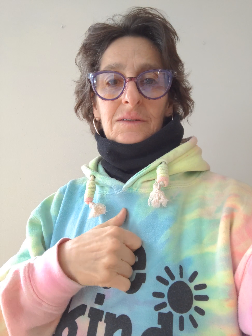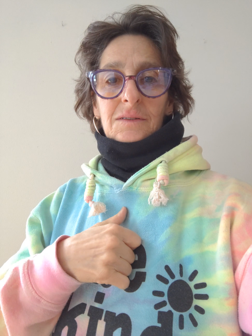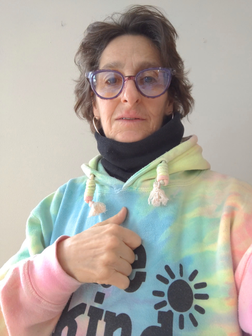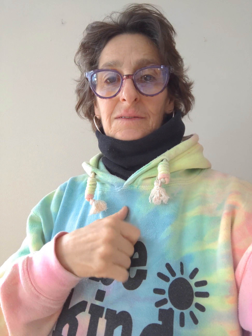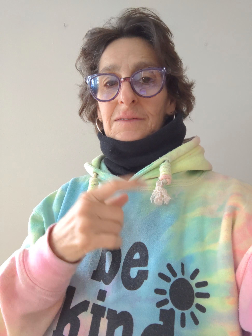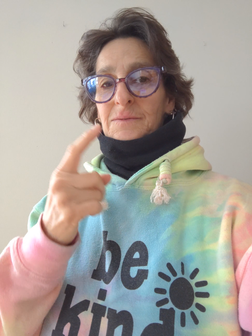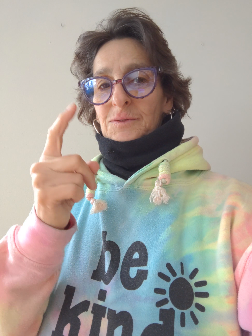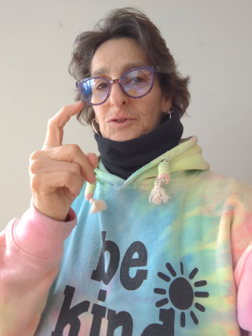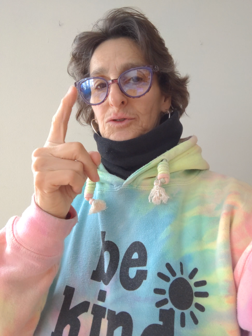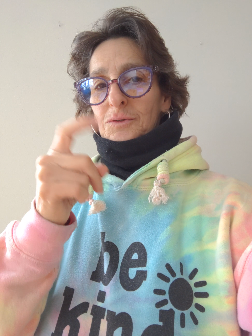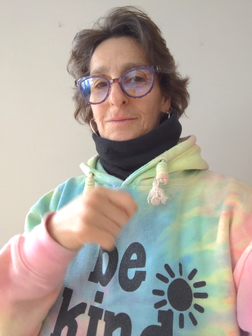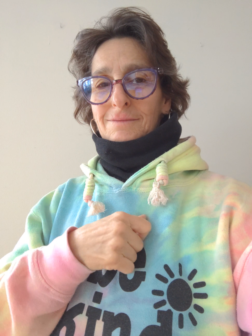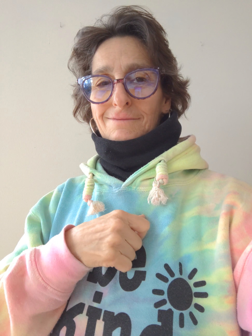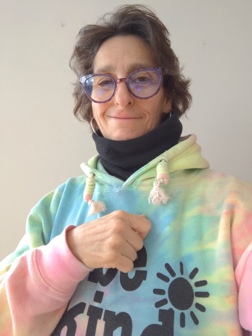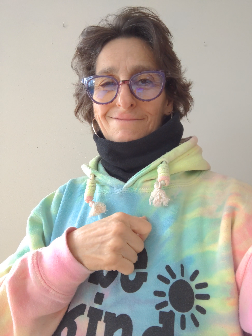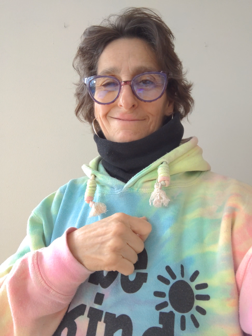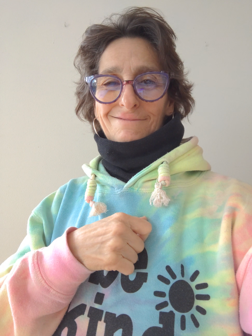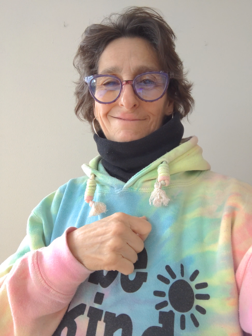finger